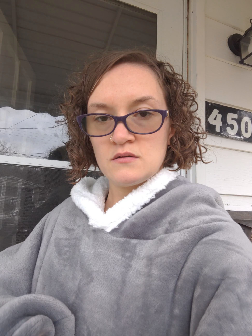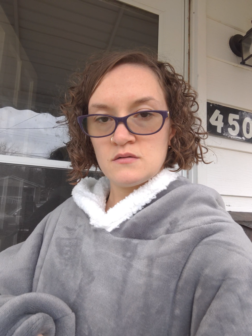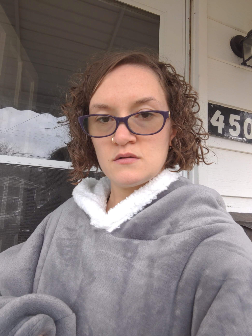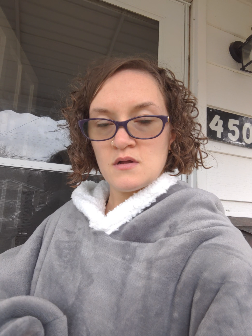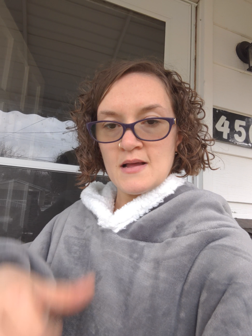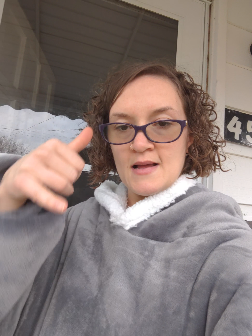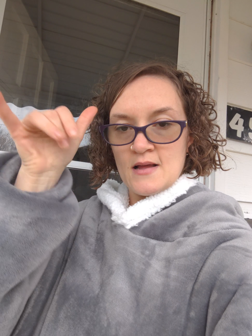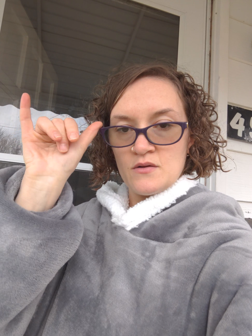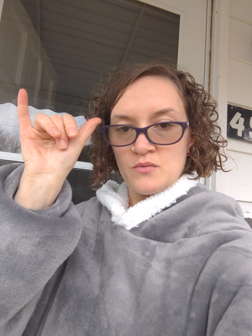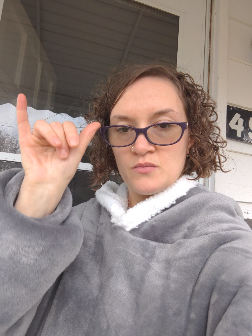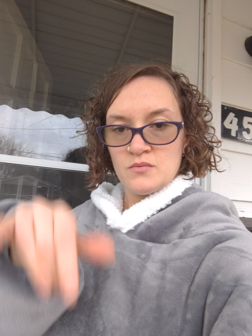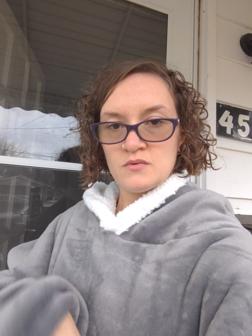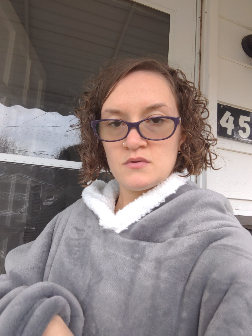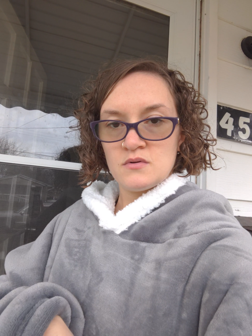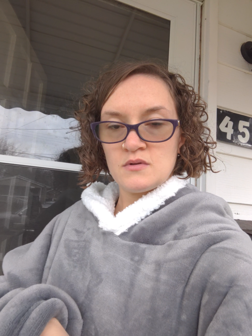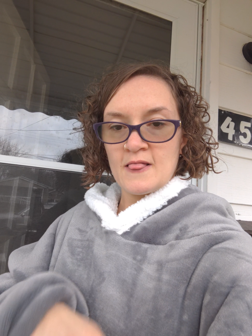cow